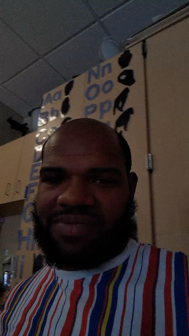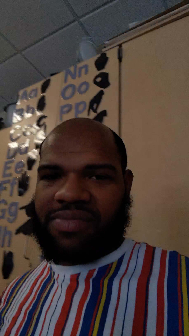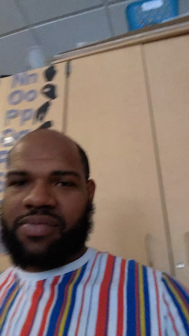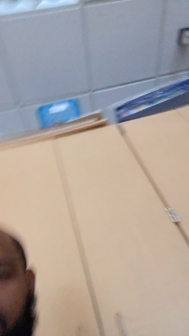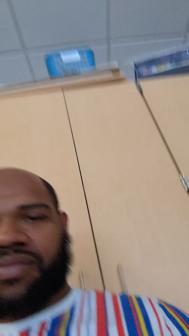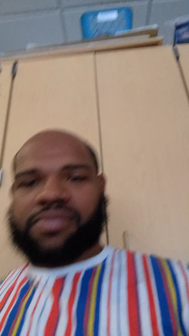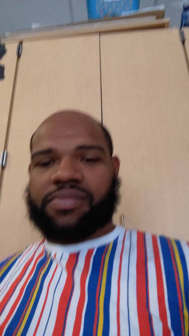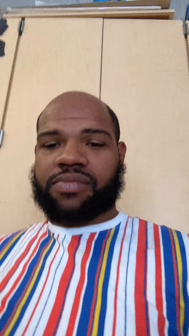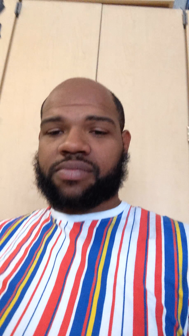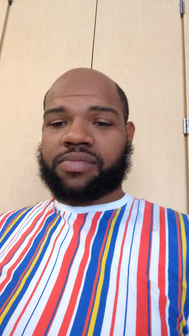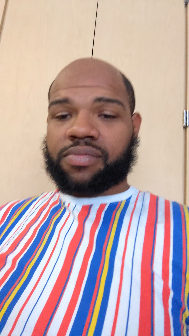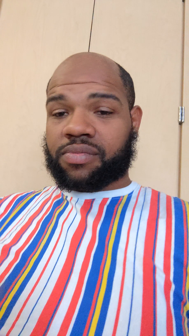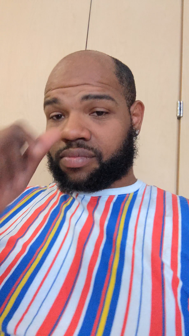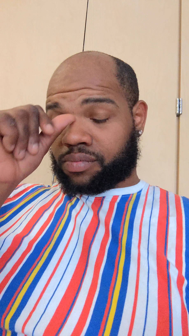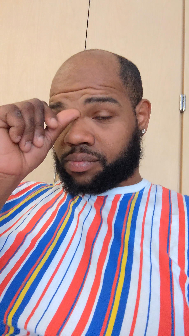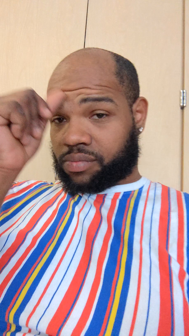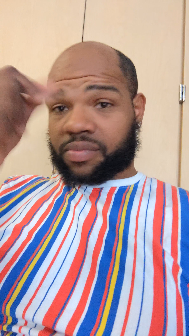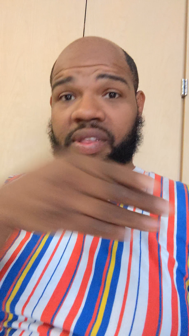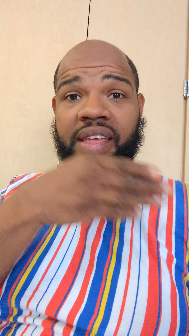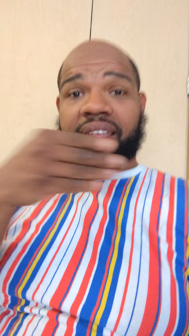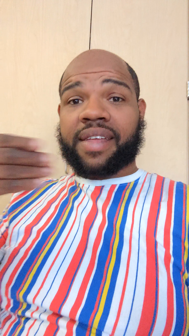and